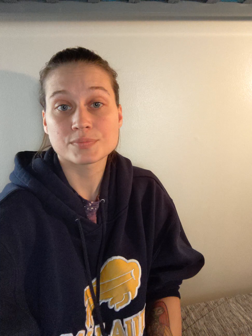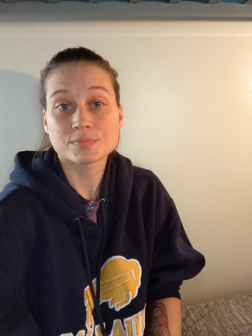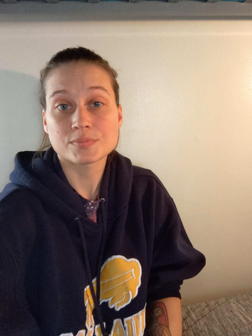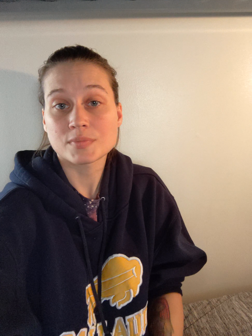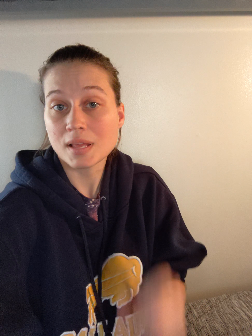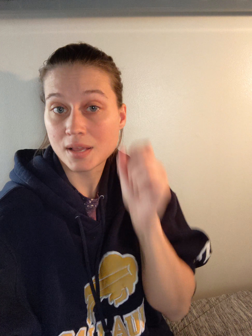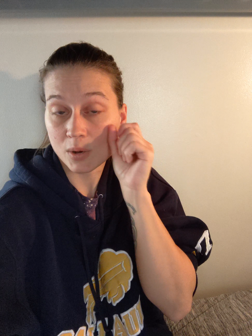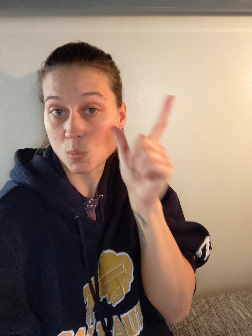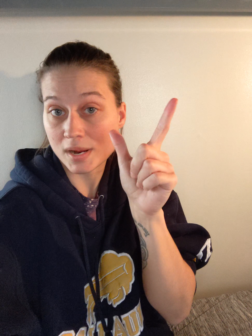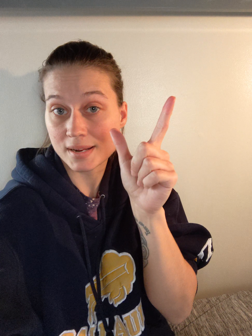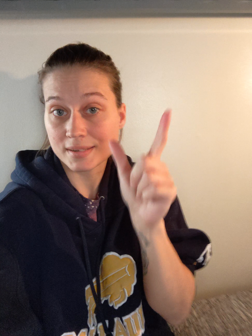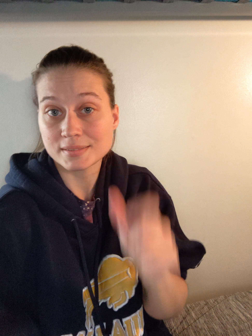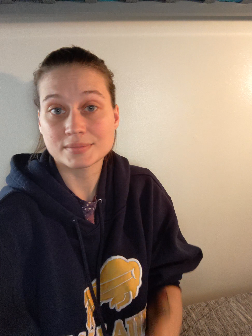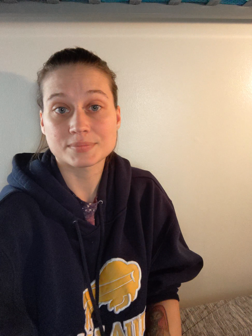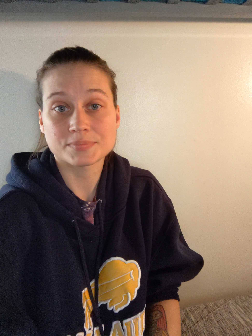awake